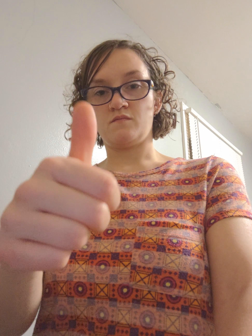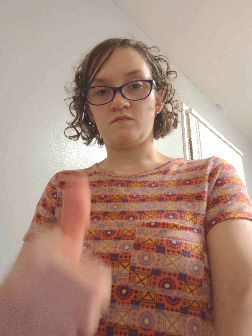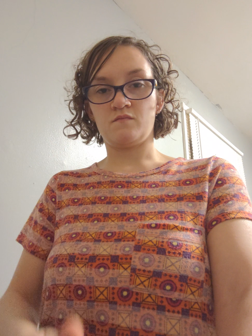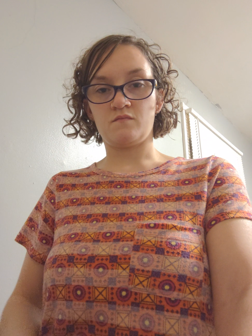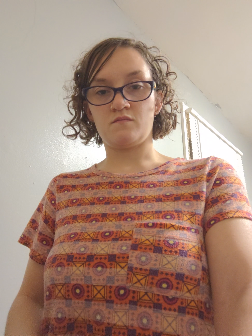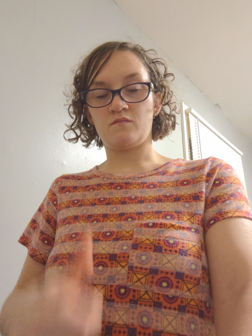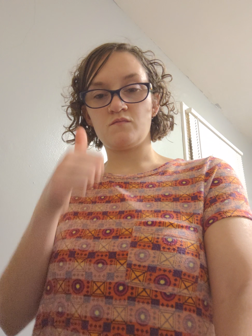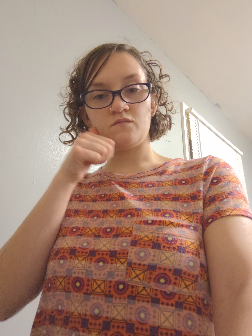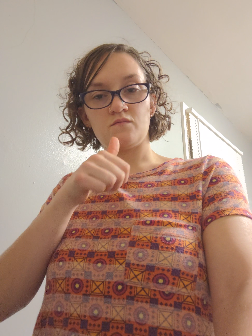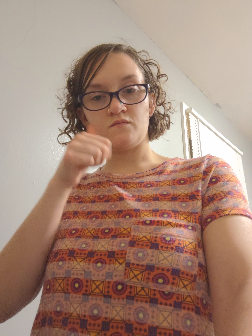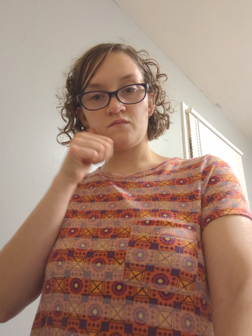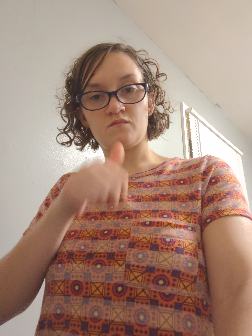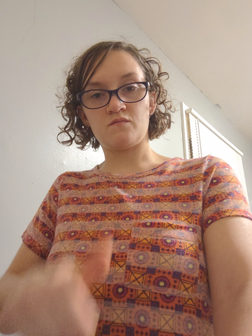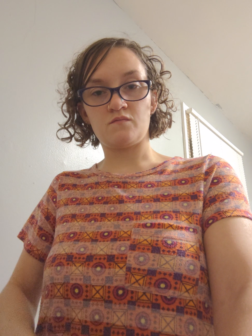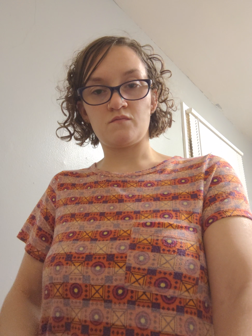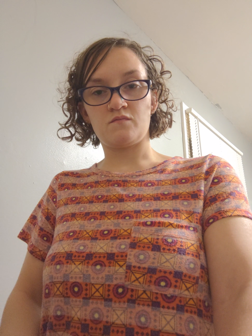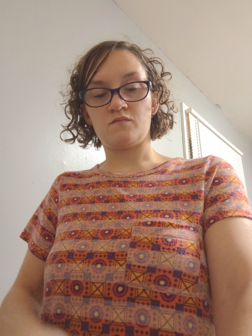girl